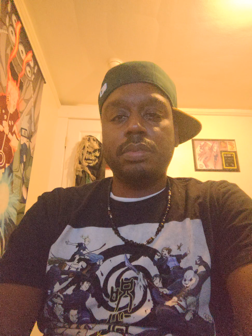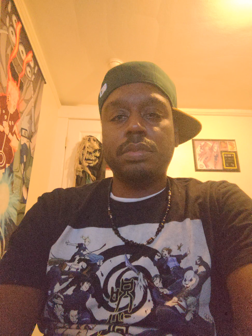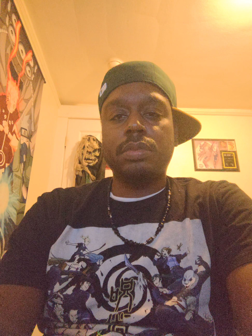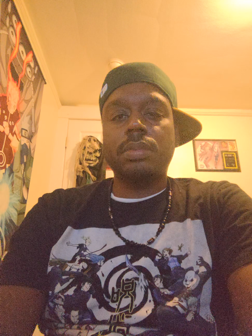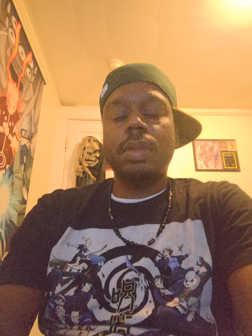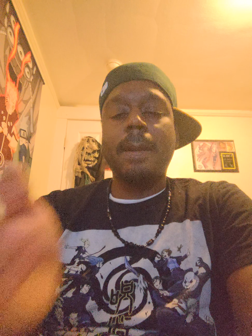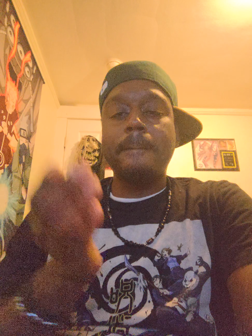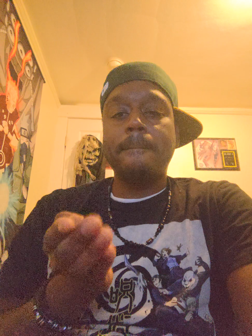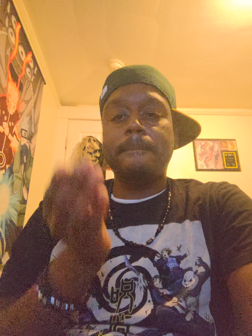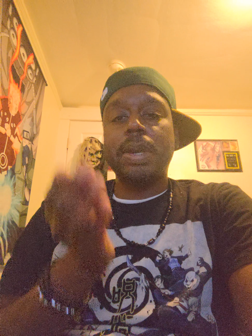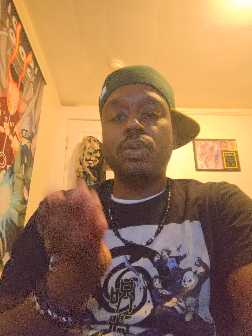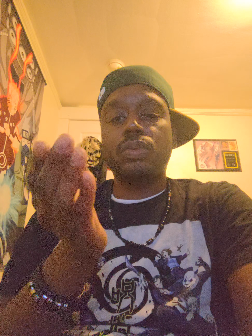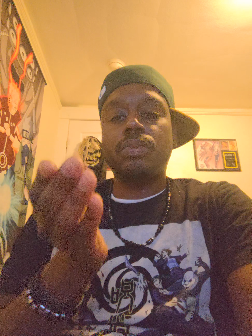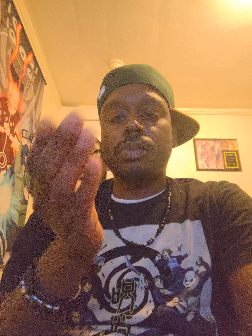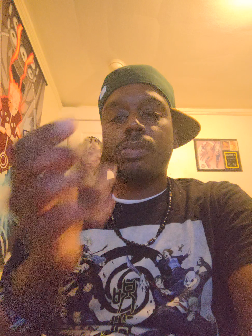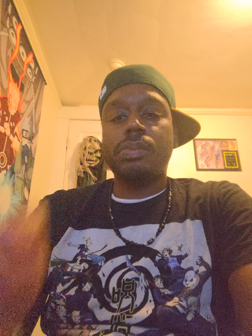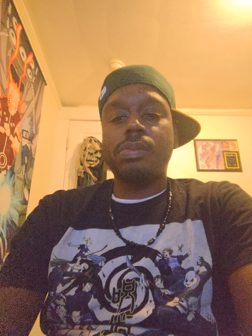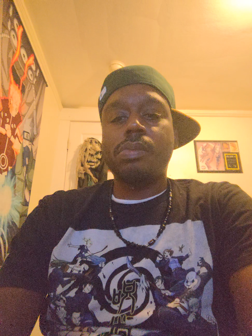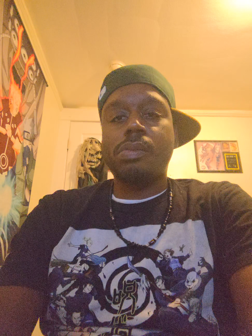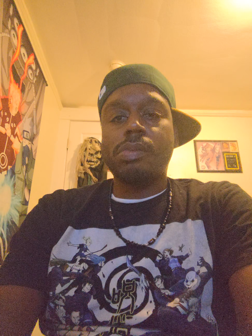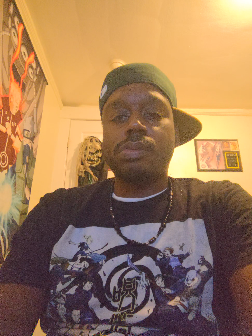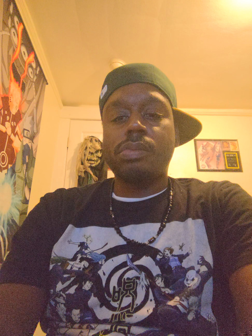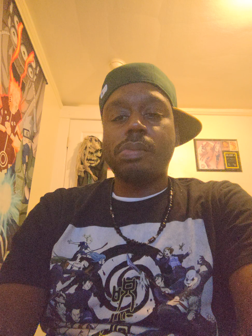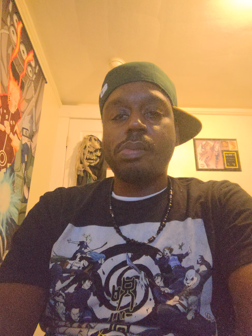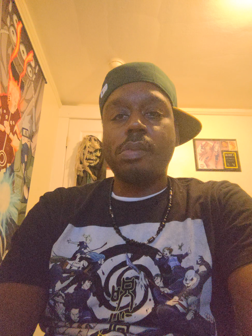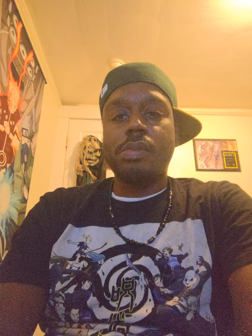boat